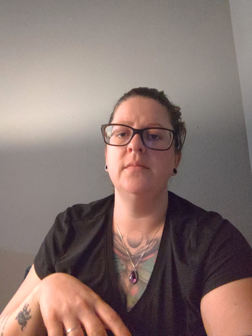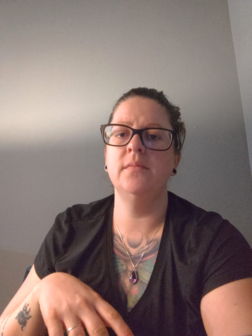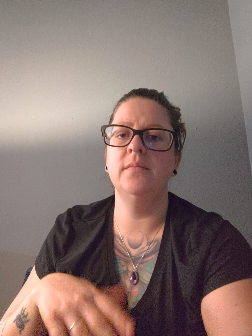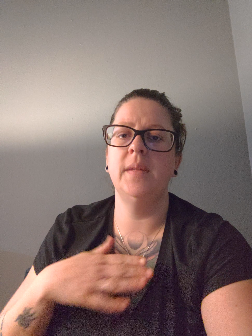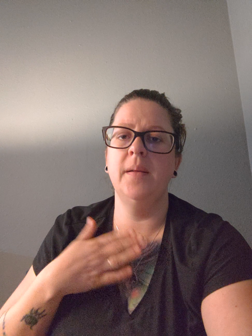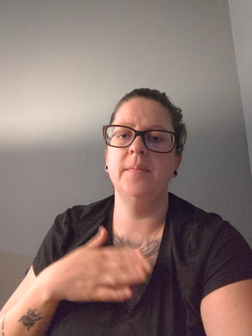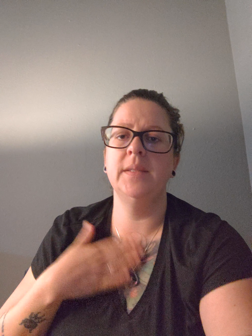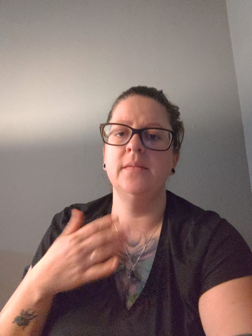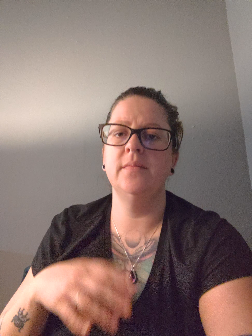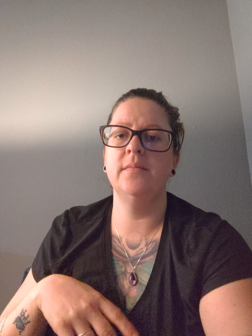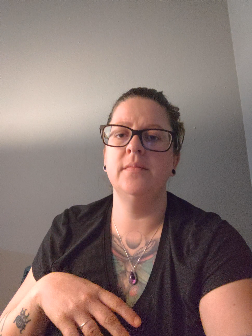happy